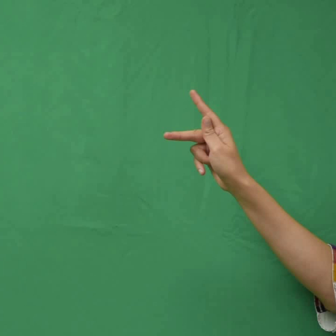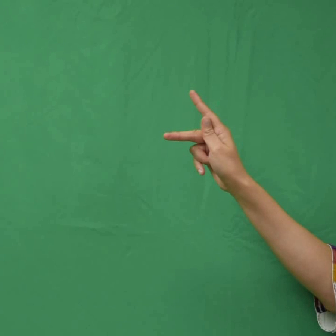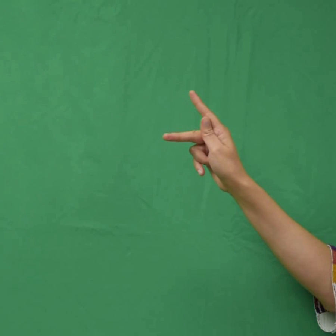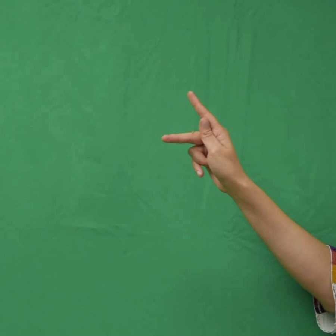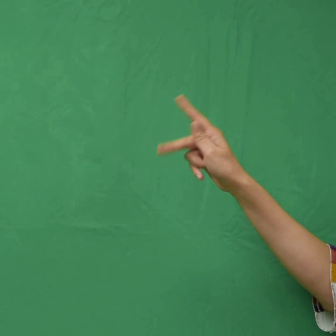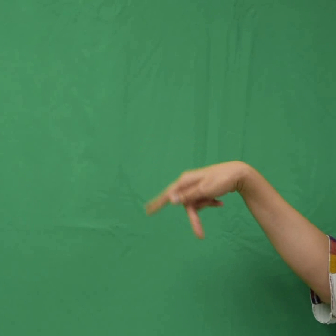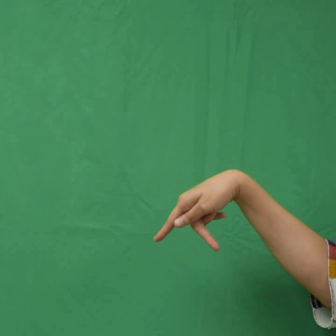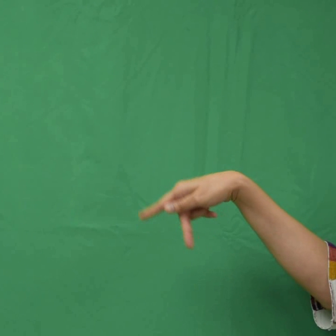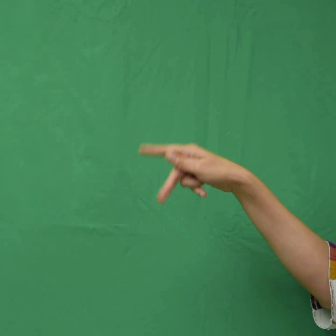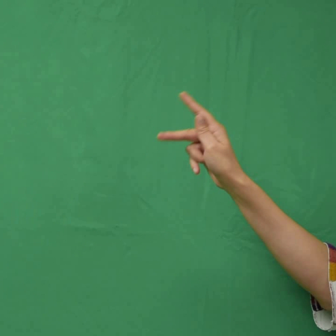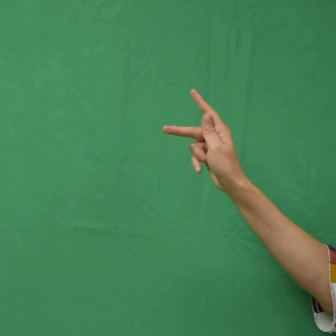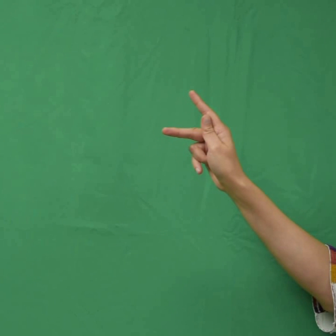K